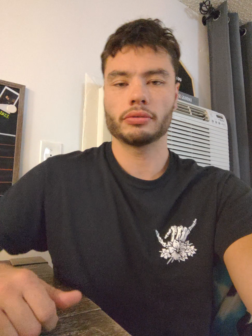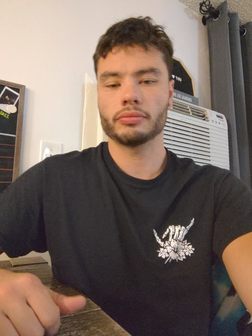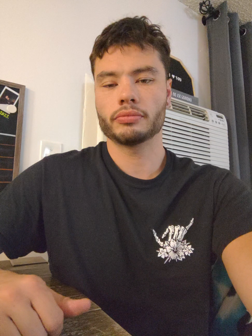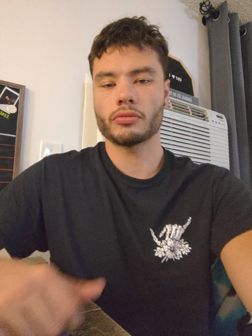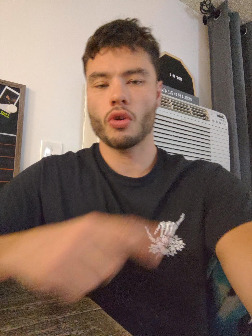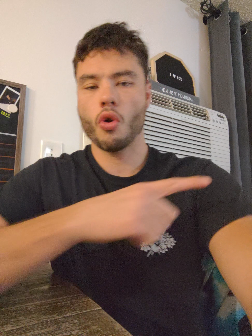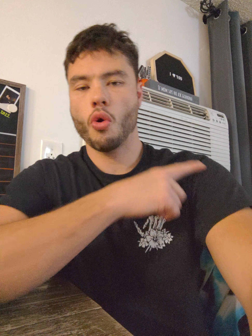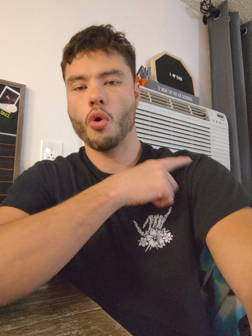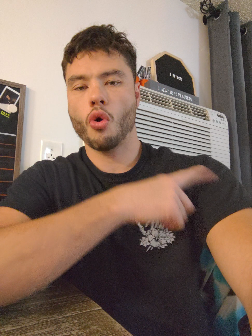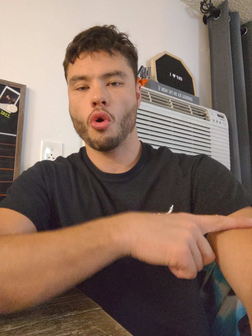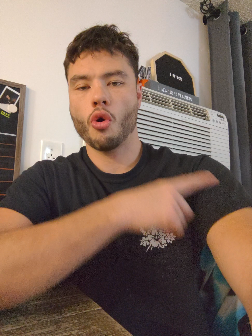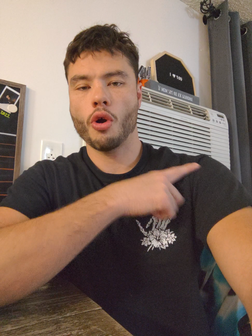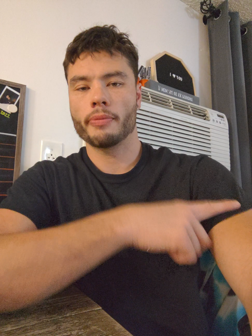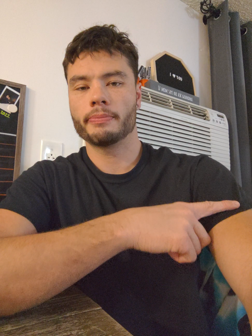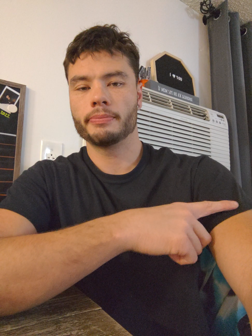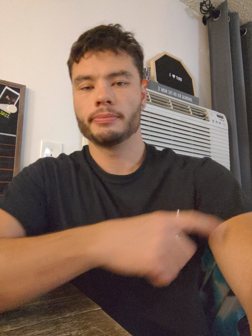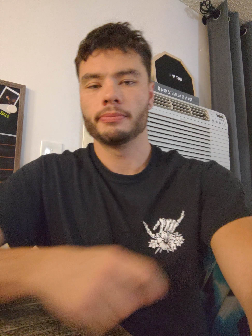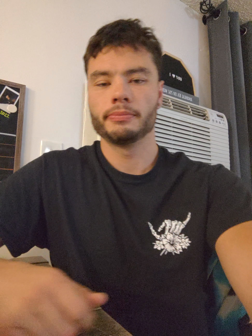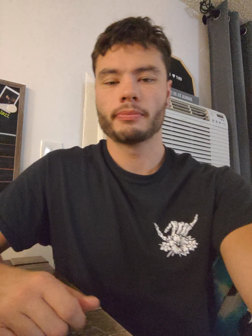arm